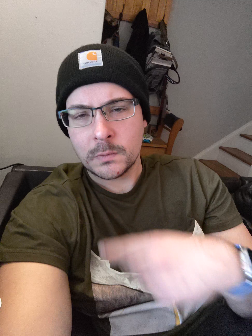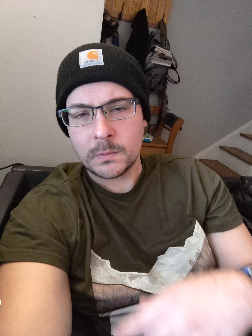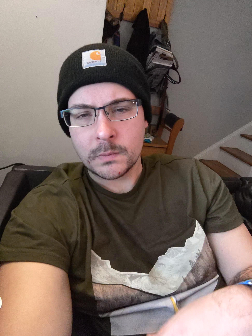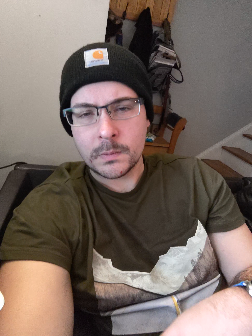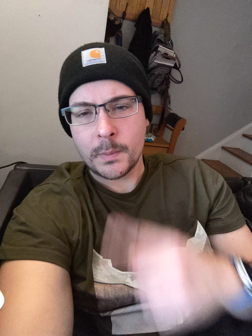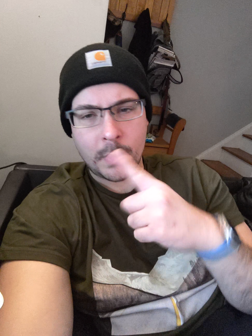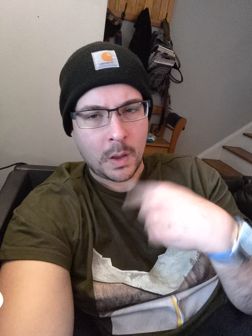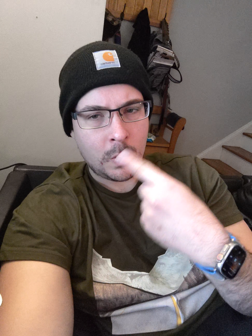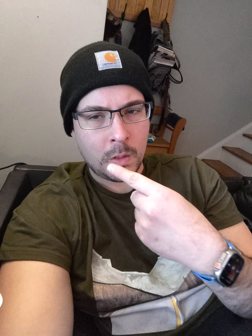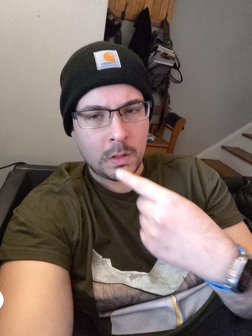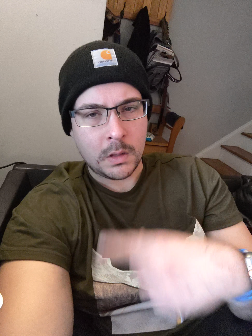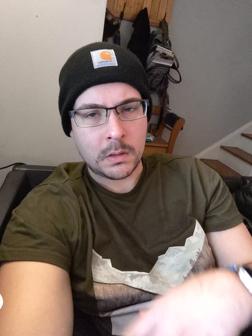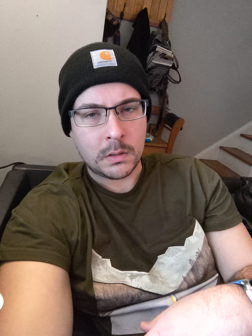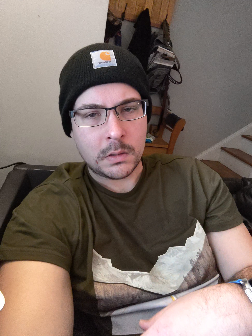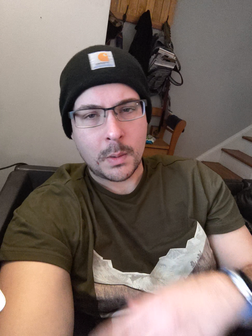mouth